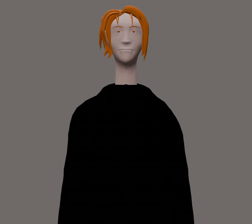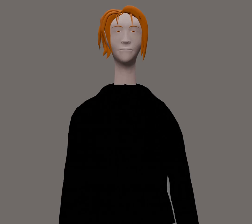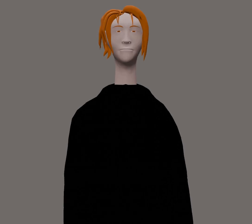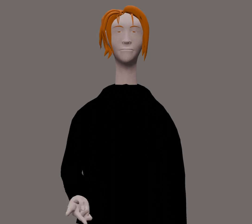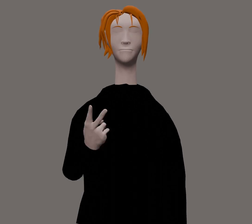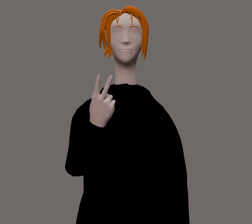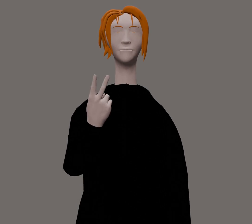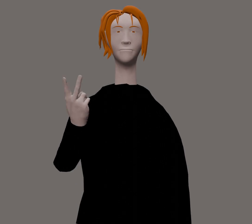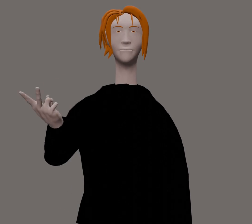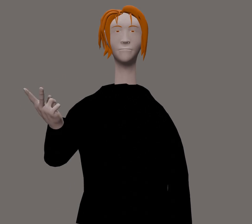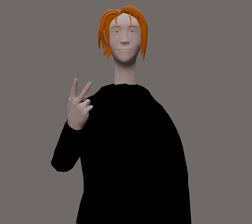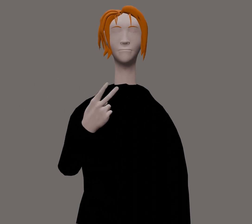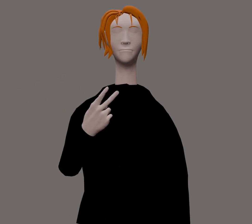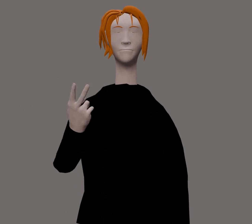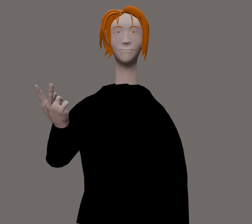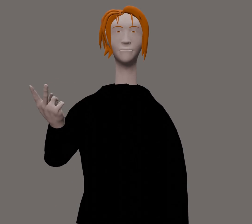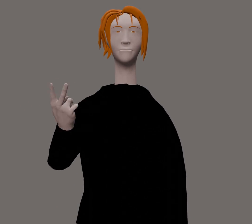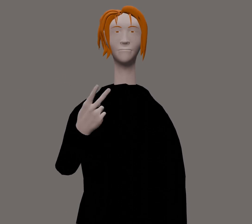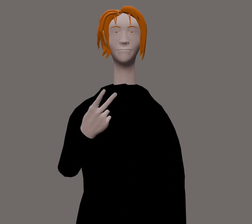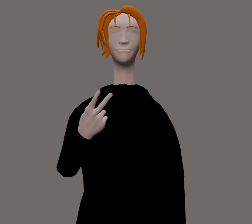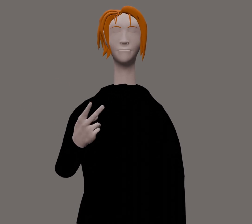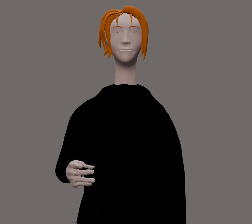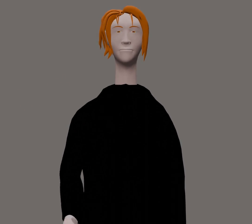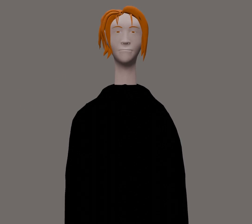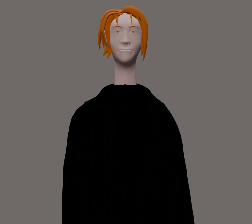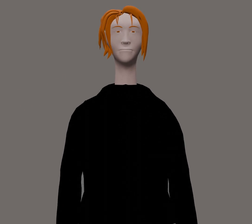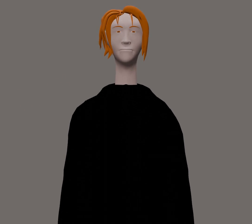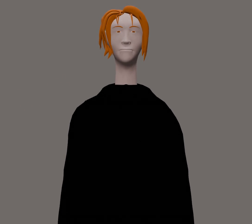Both of Us